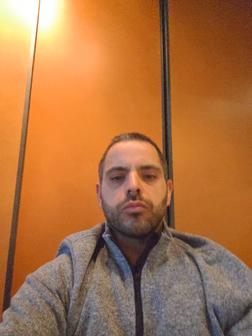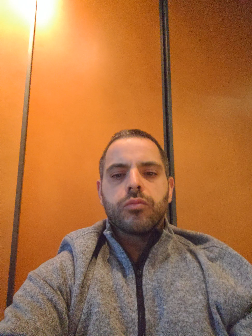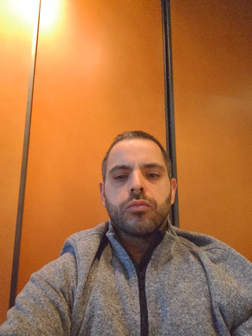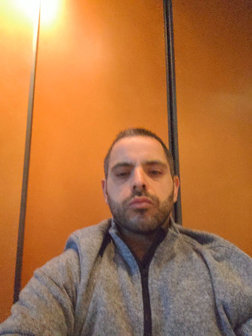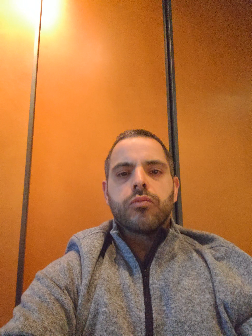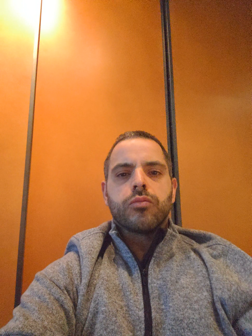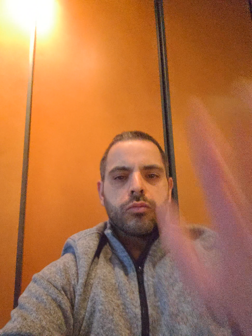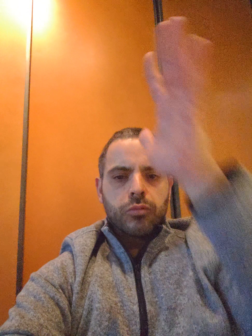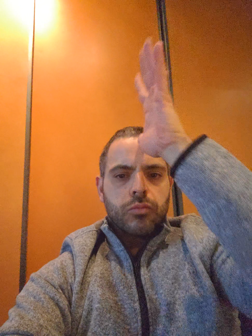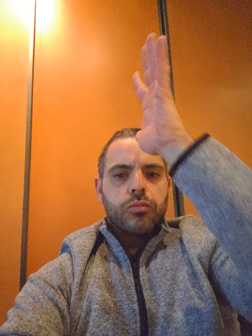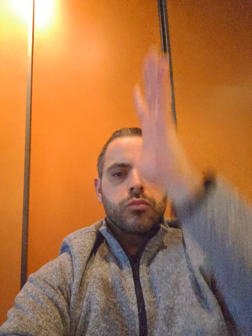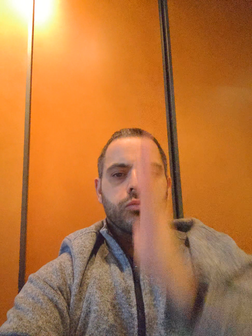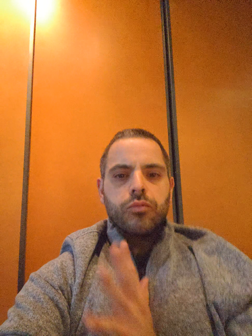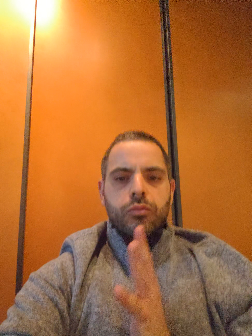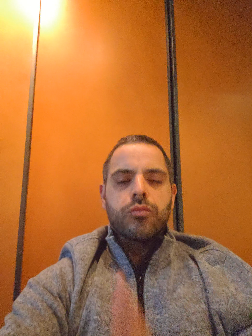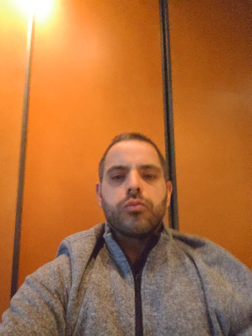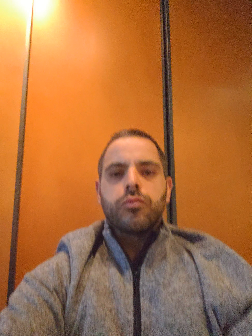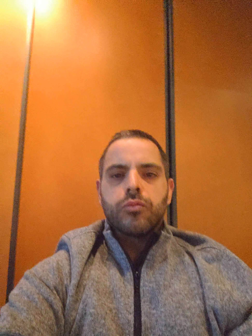man